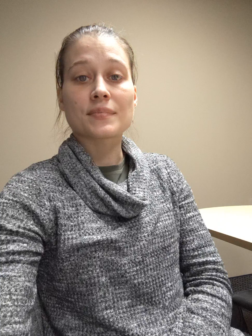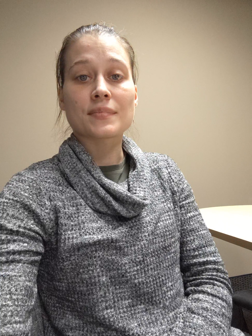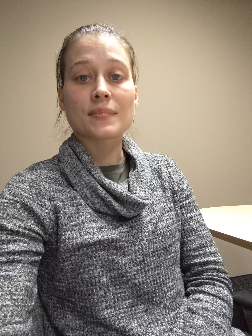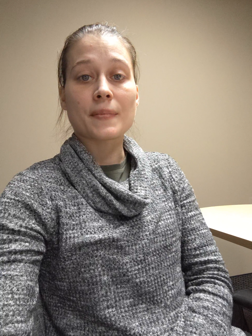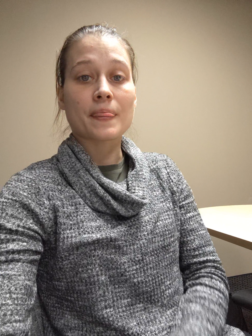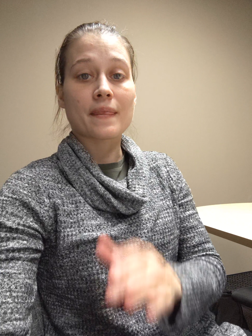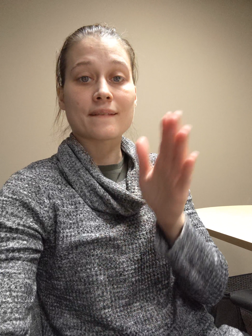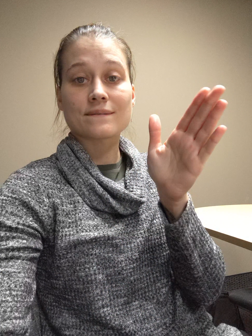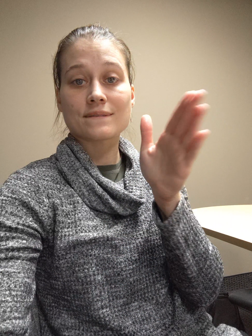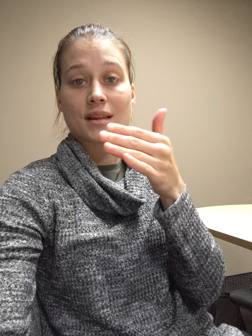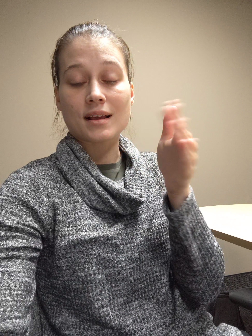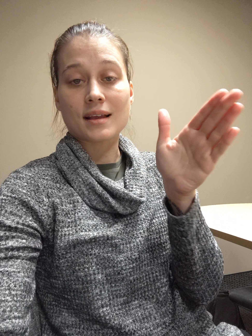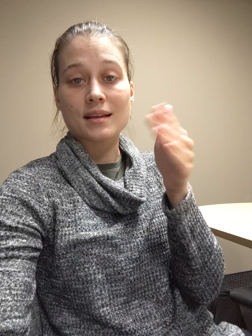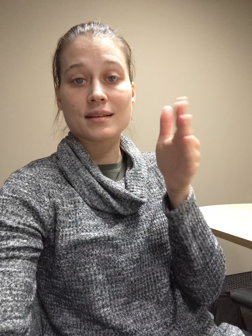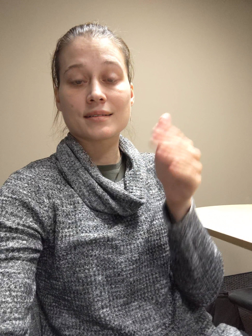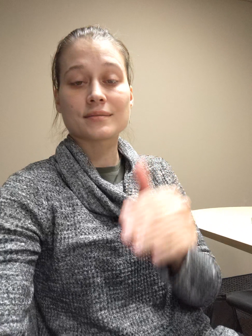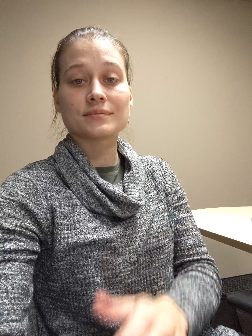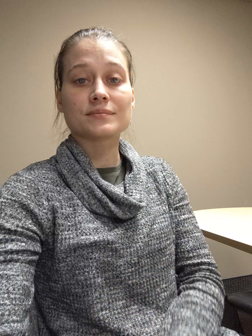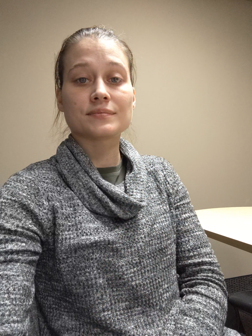flag